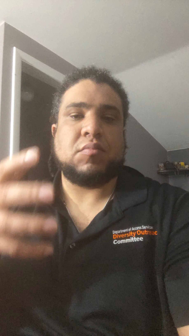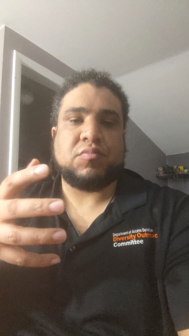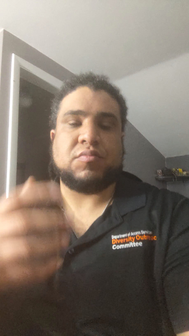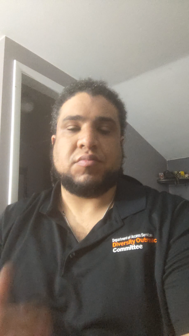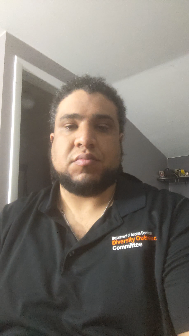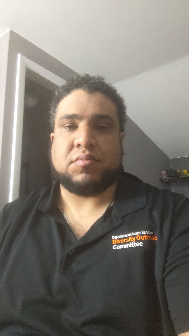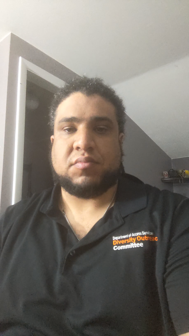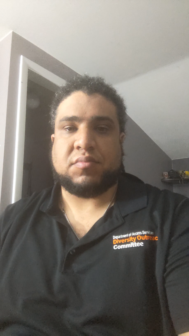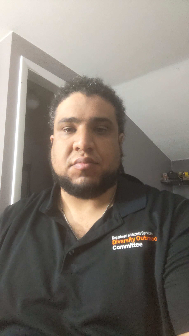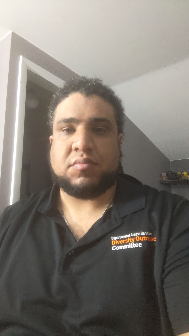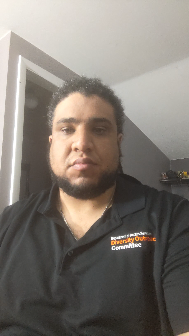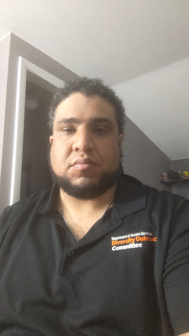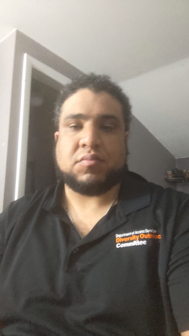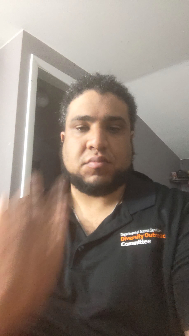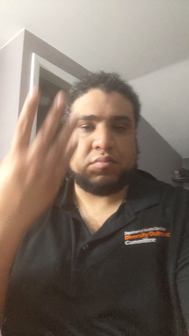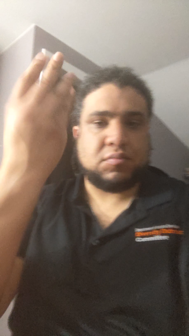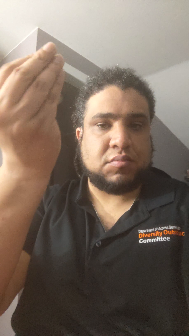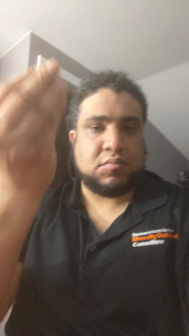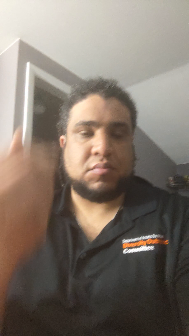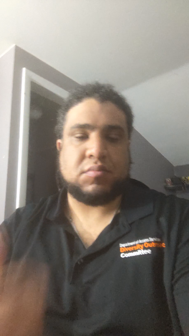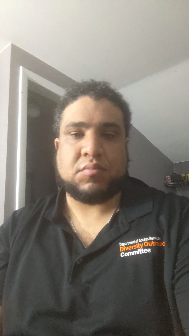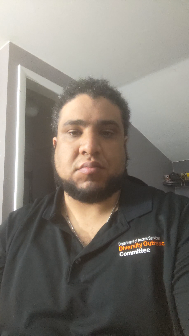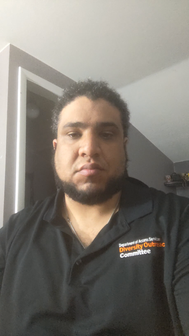got to